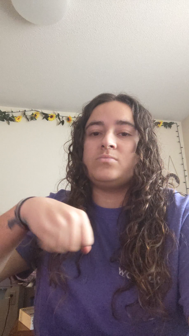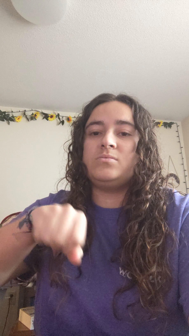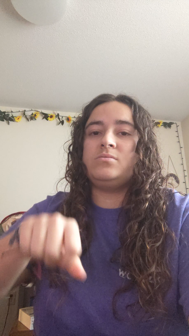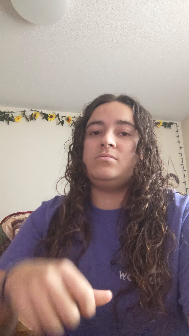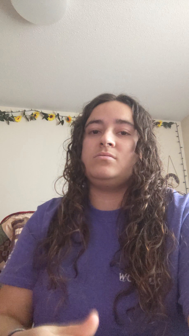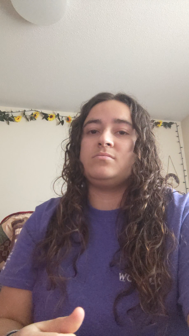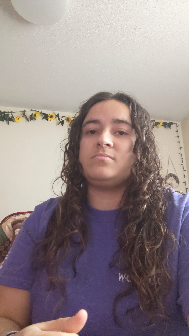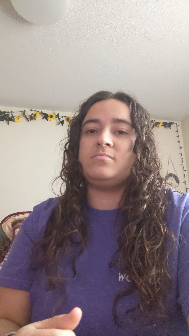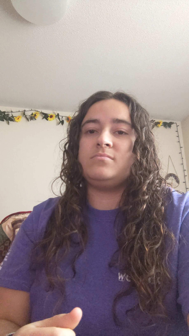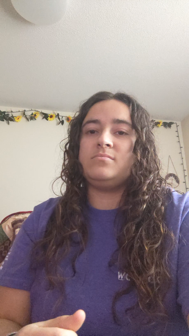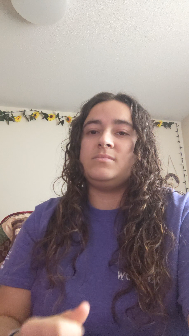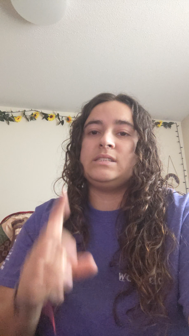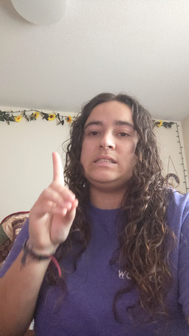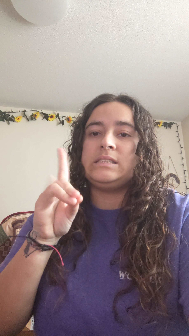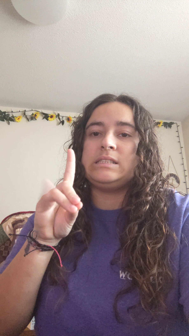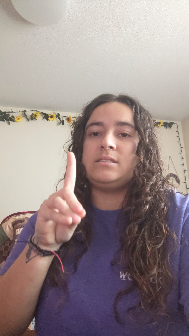did